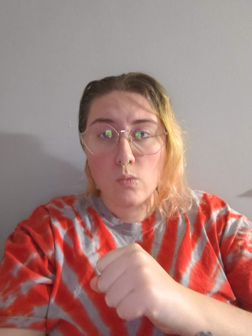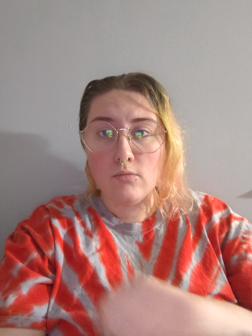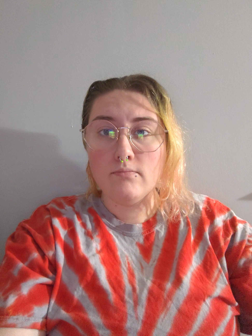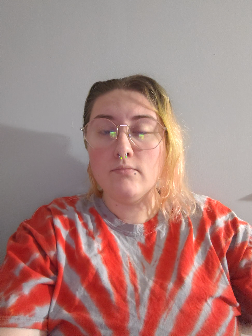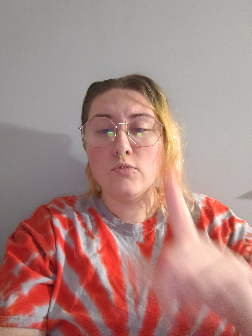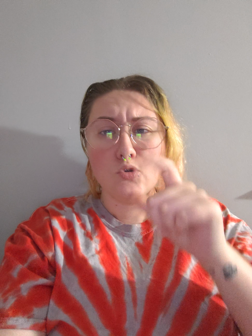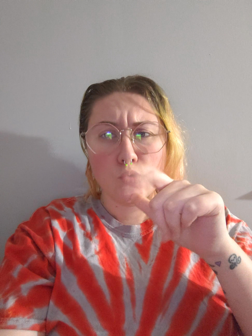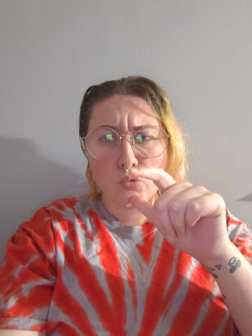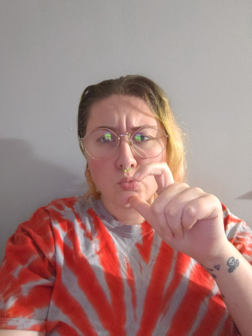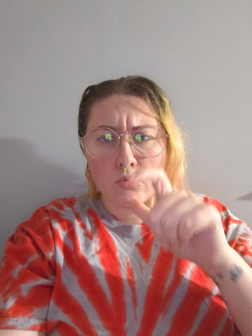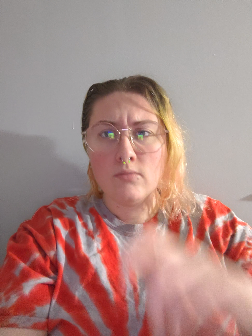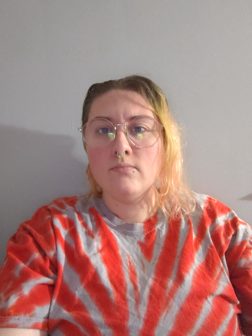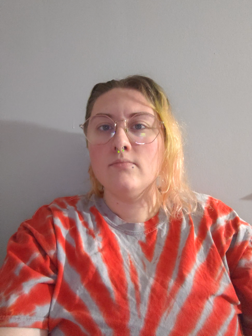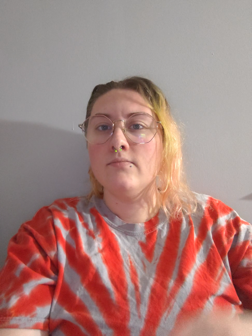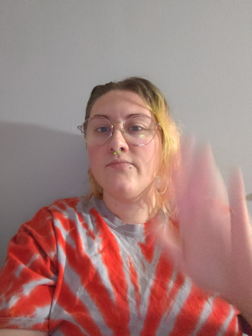who